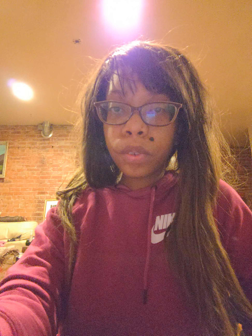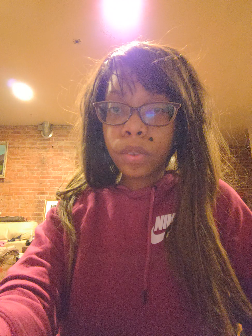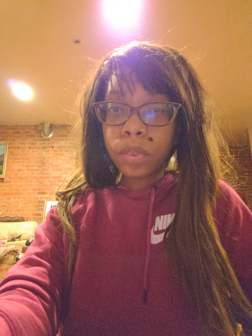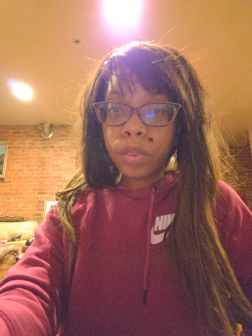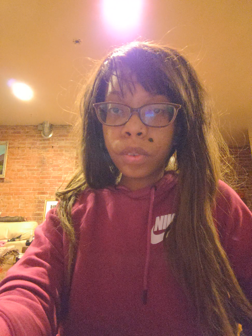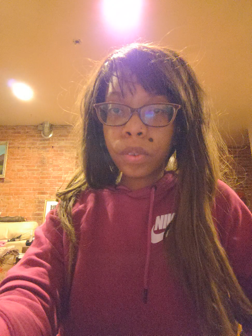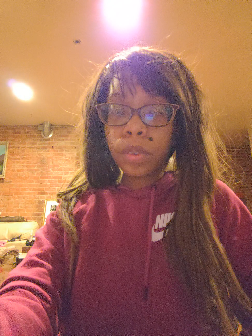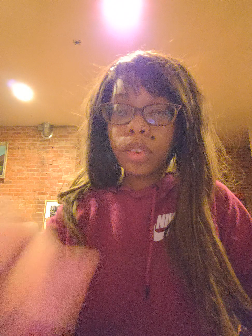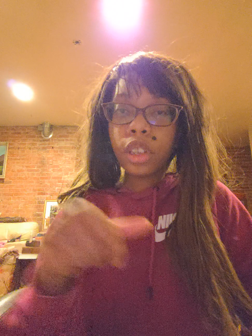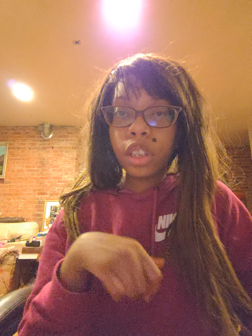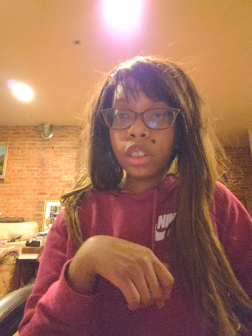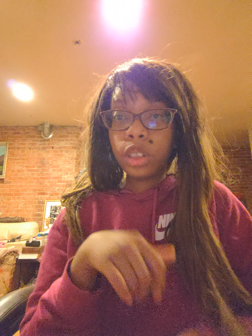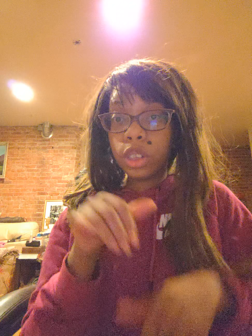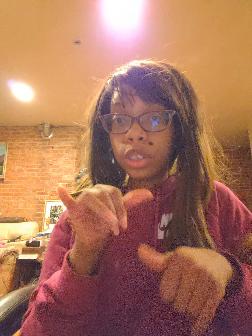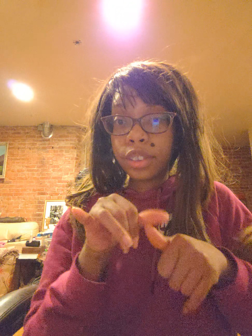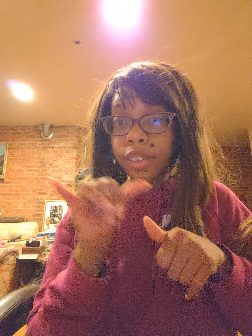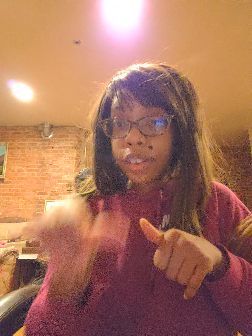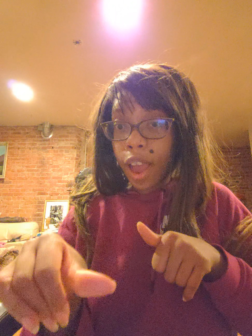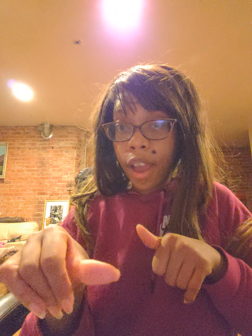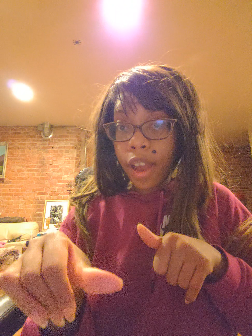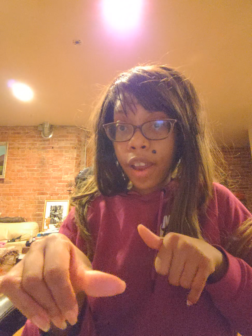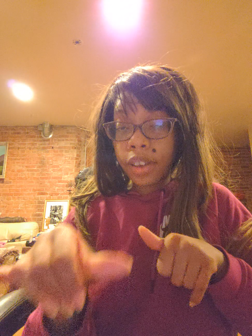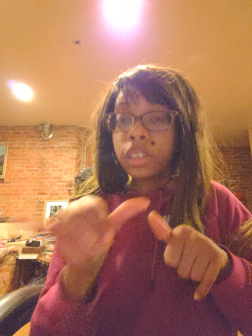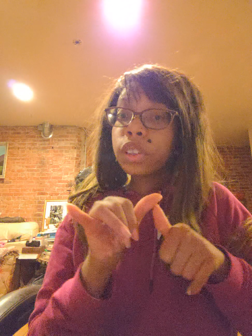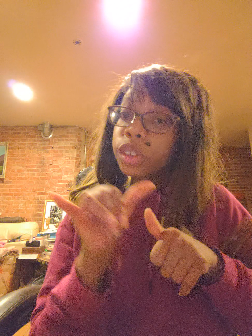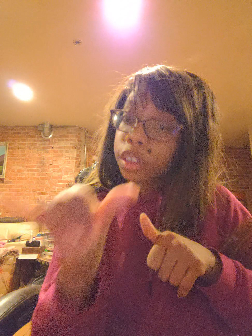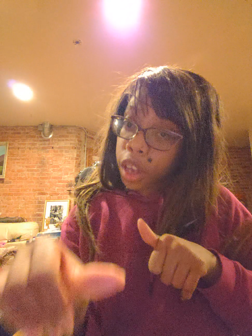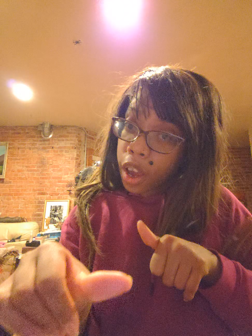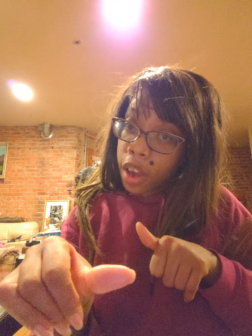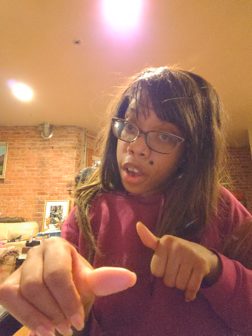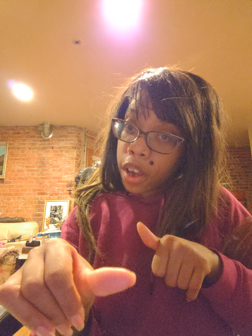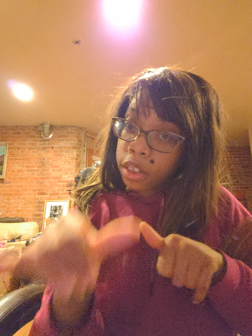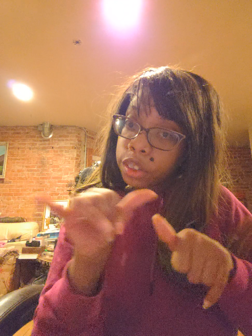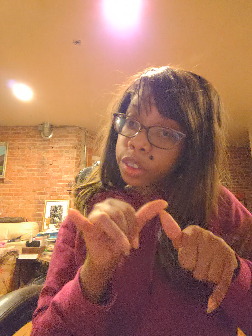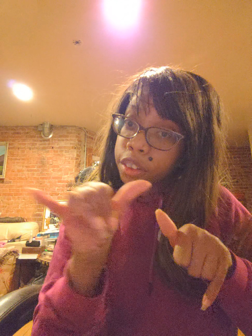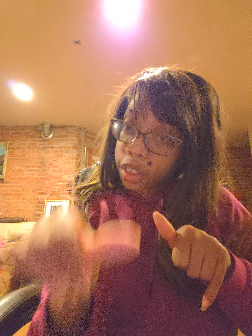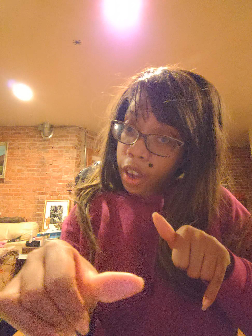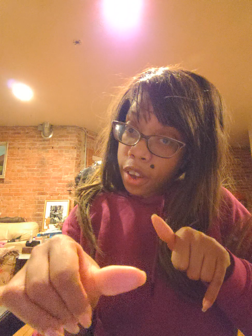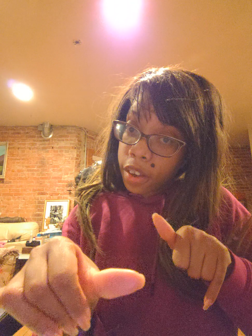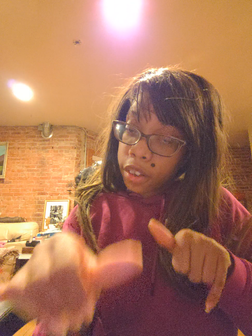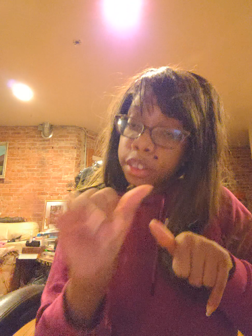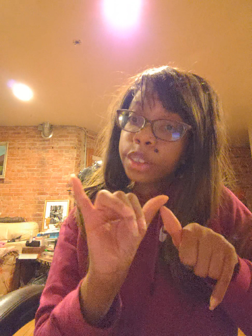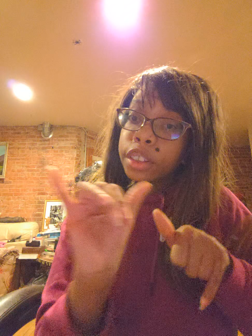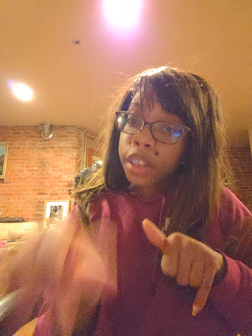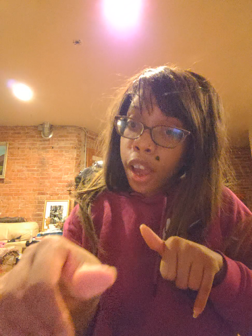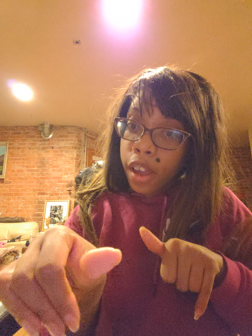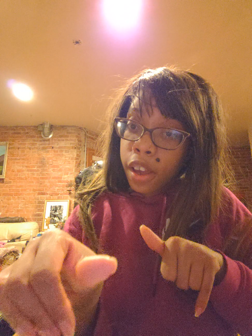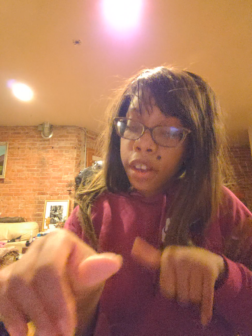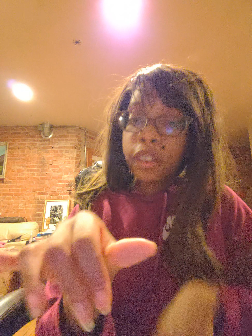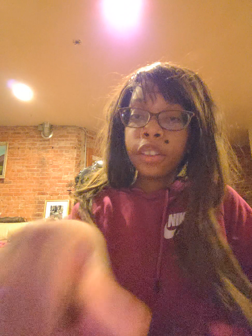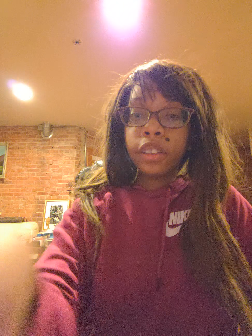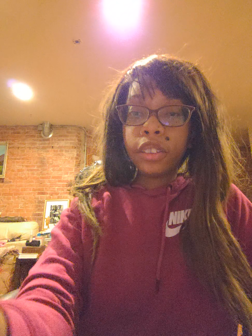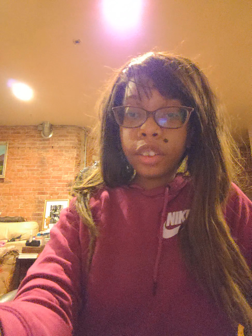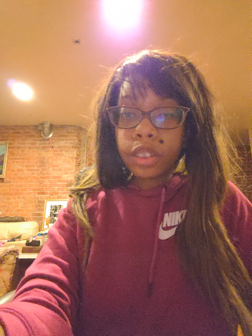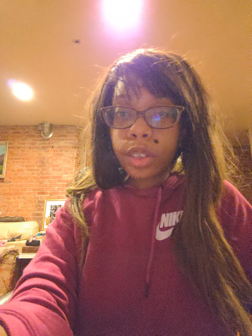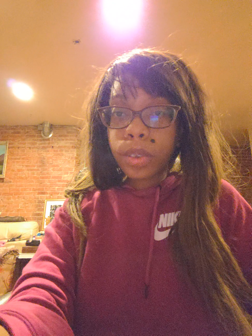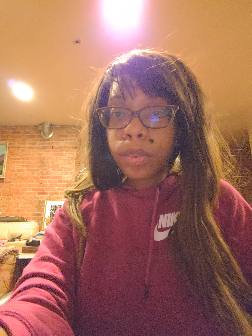stay